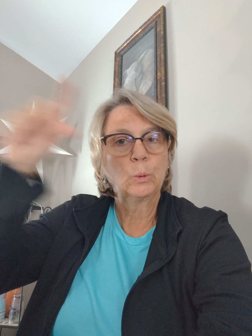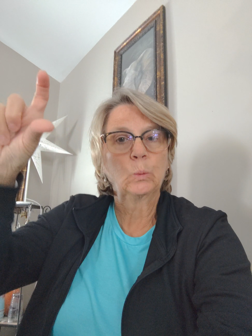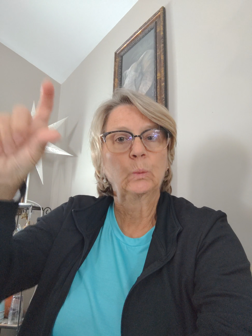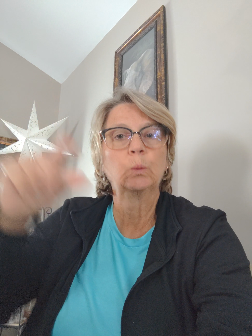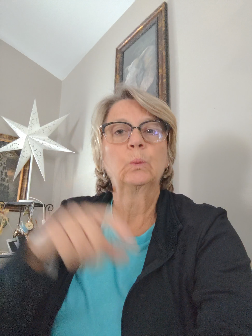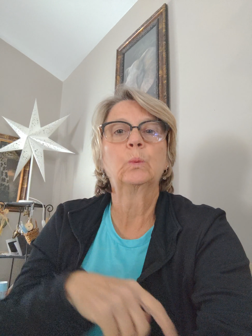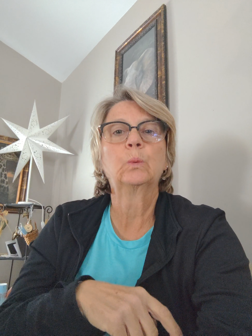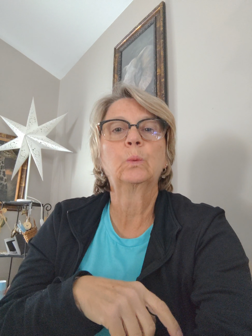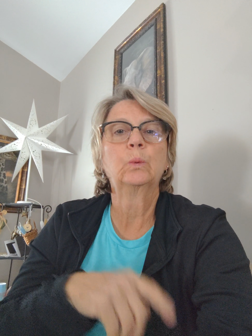moon